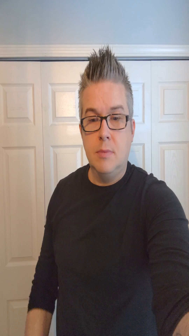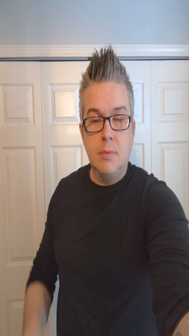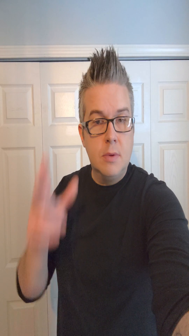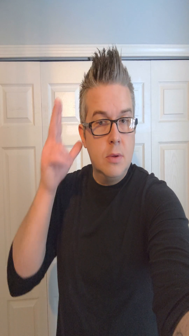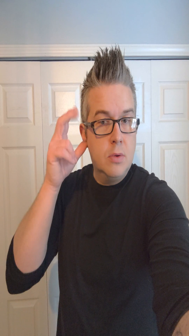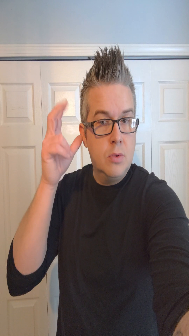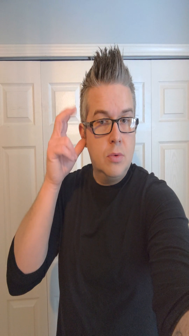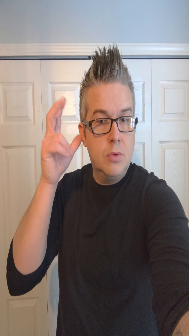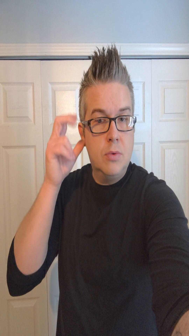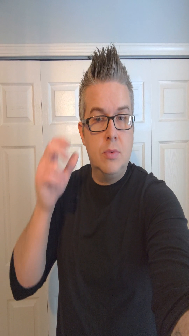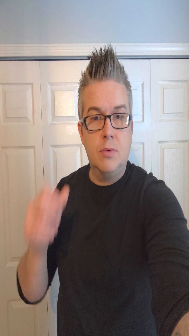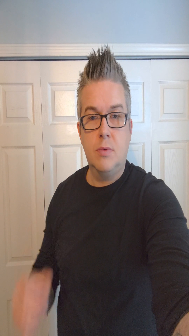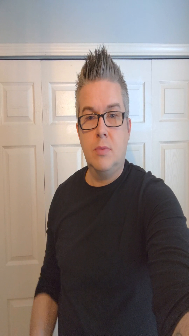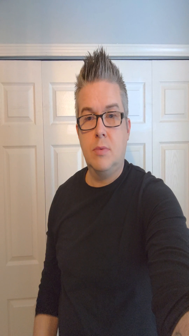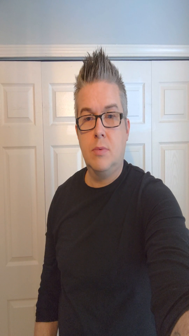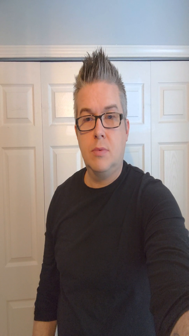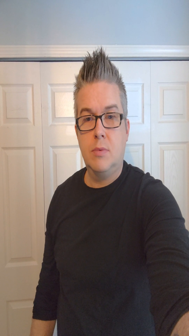hear